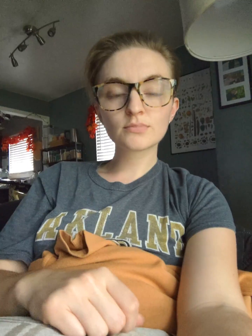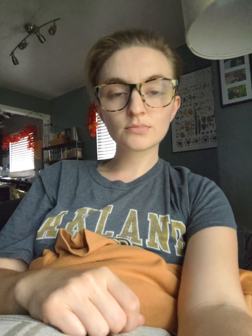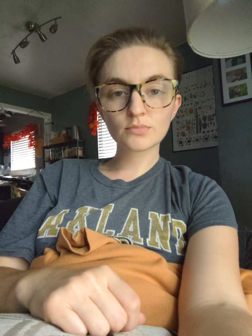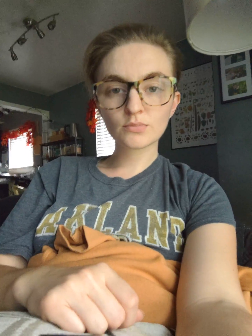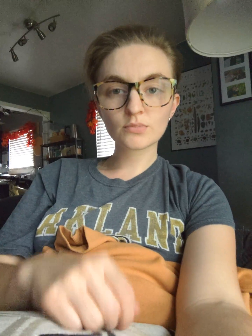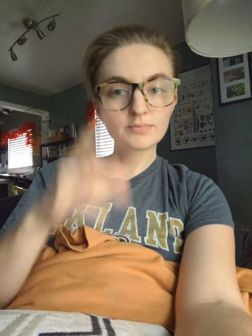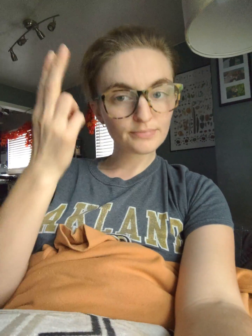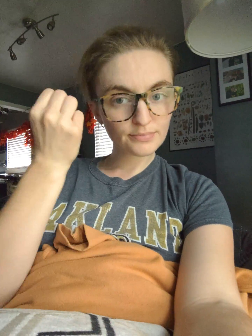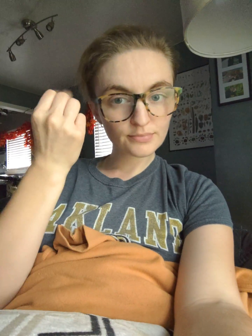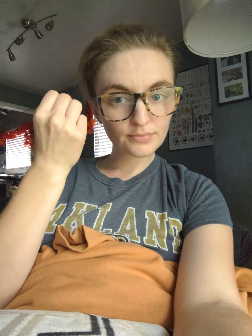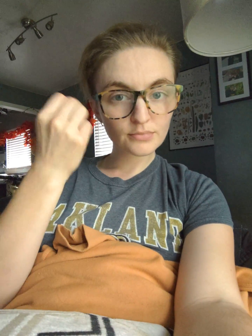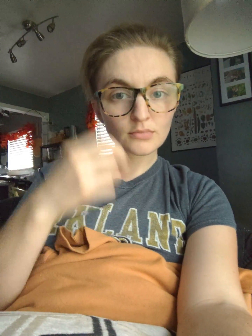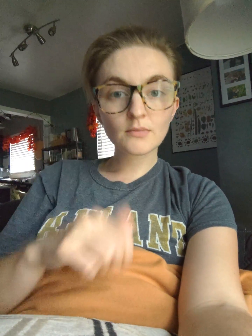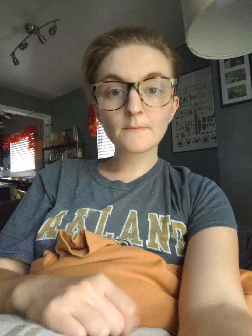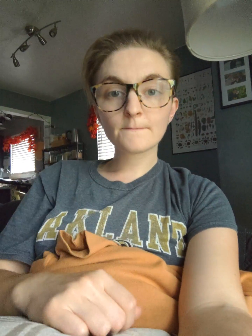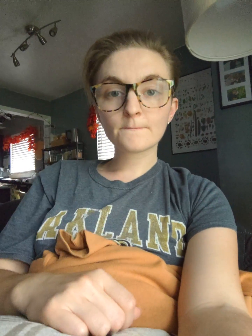bunny